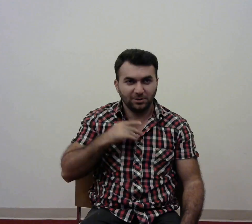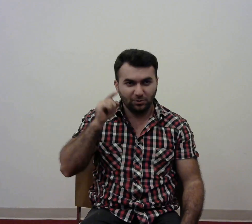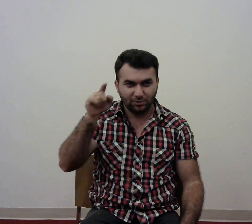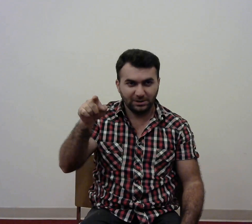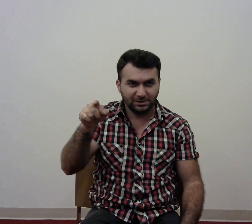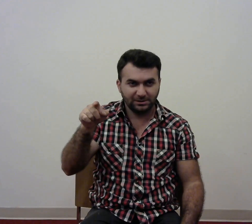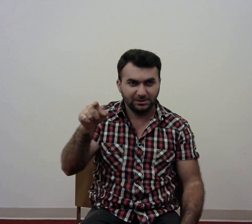ora